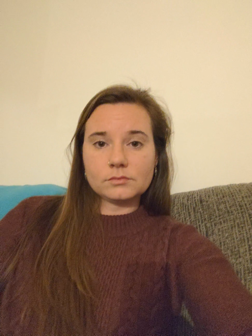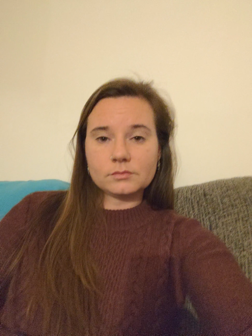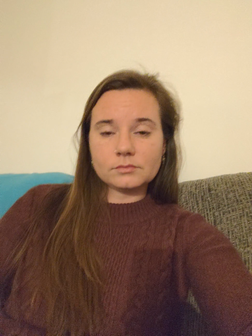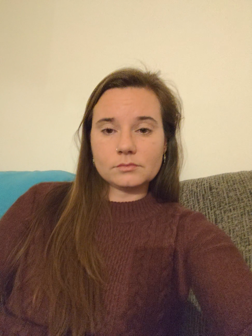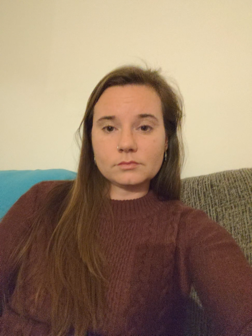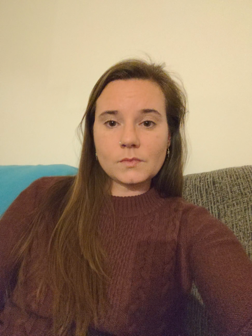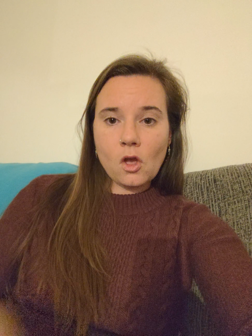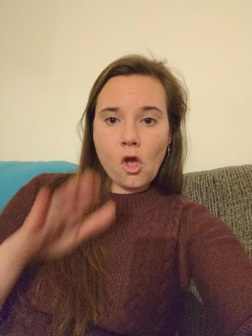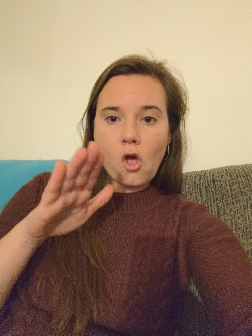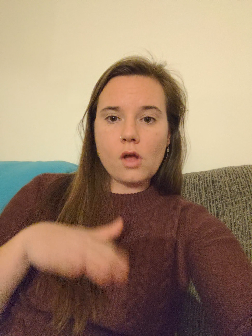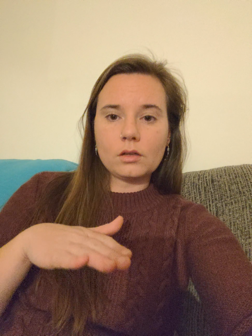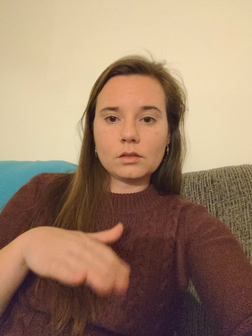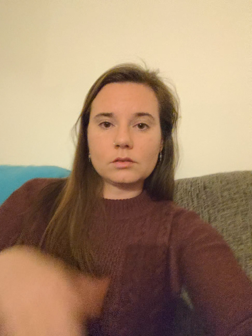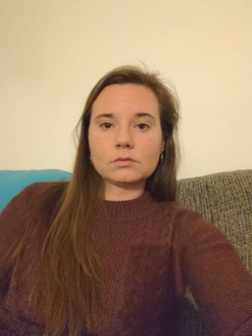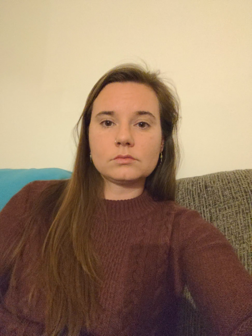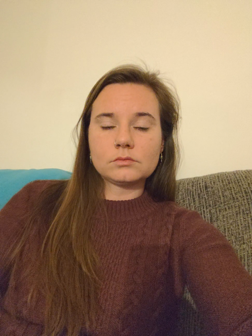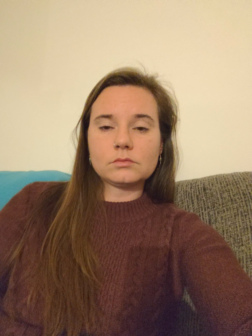on